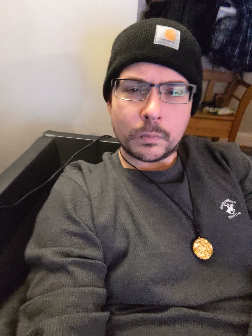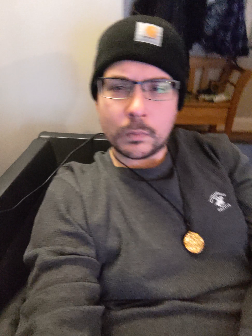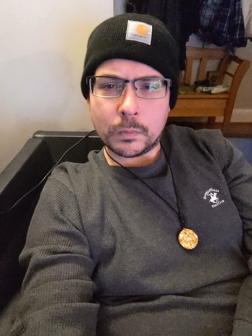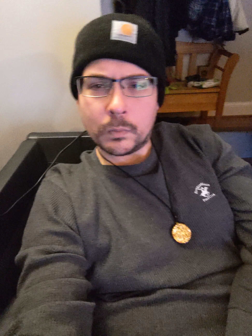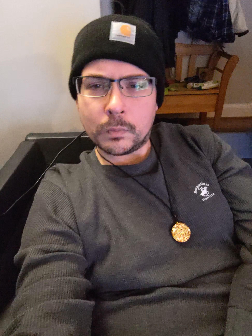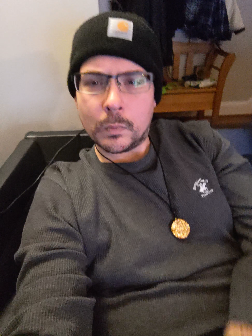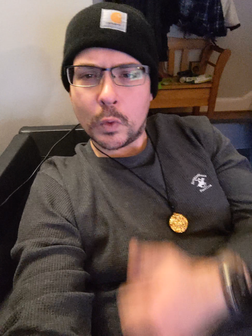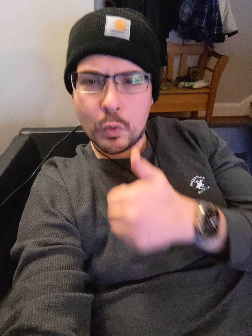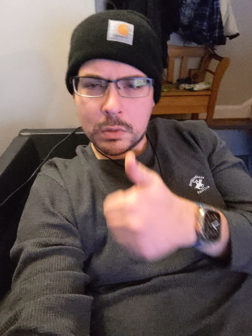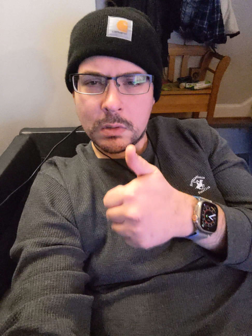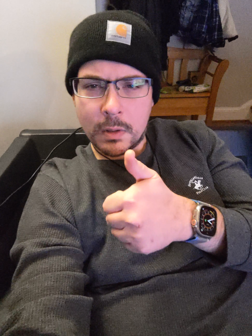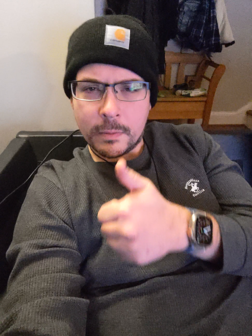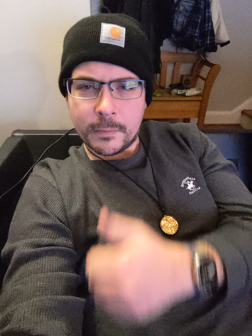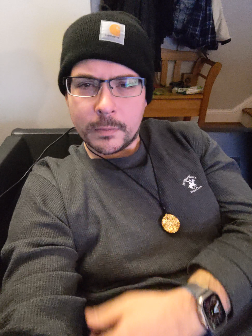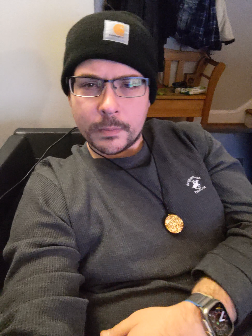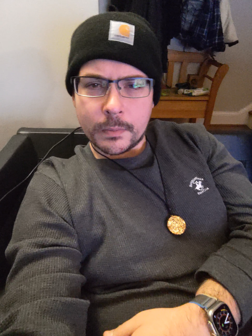yourself